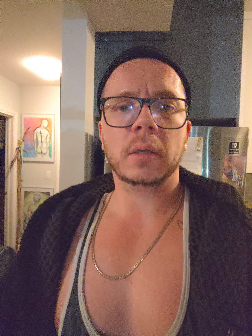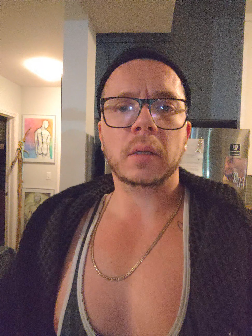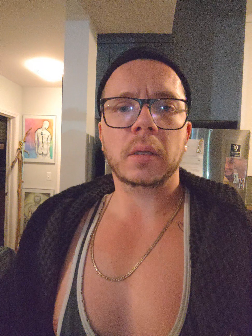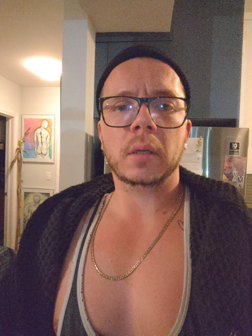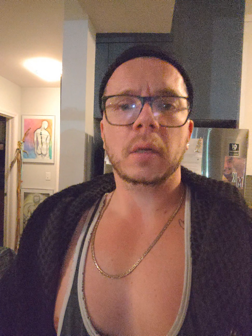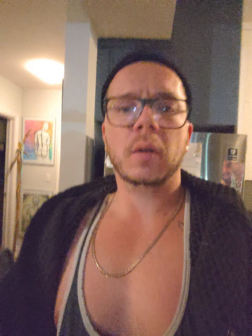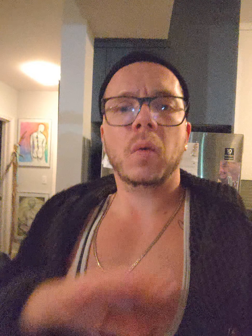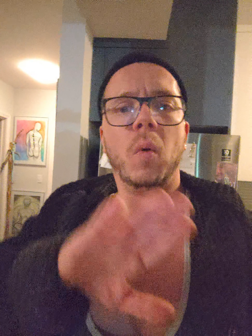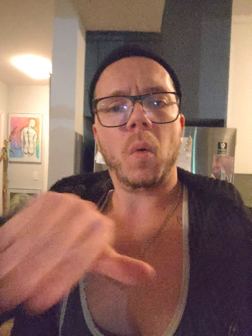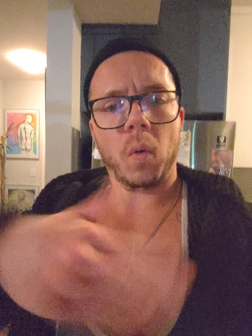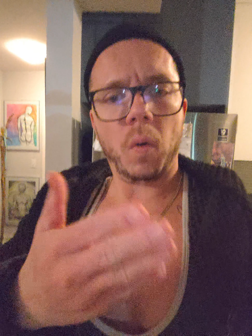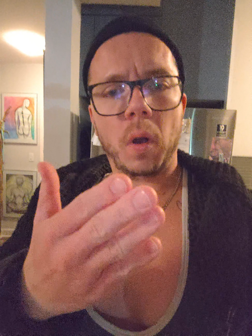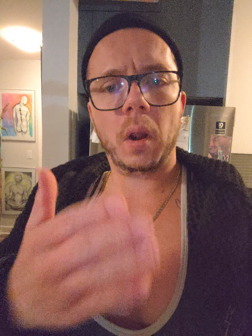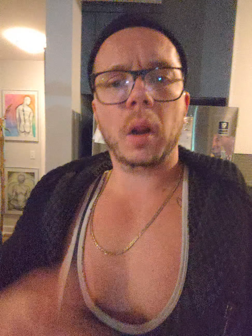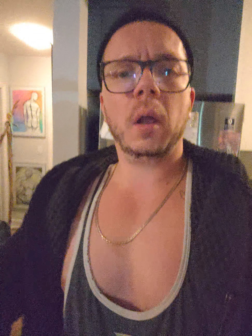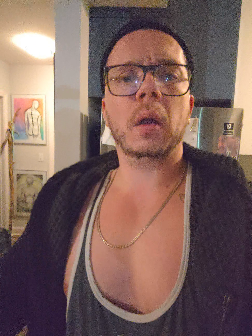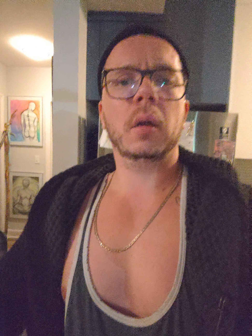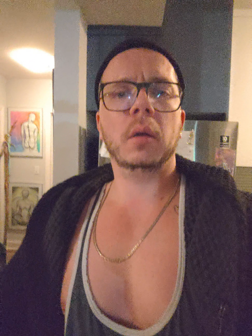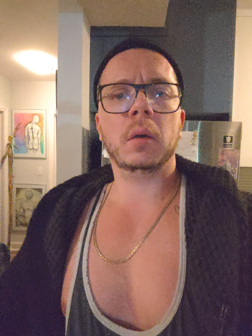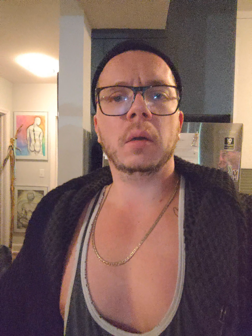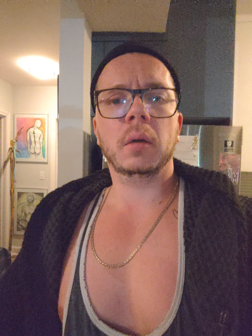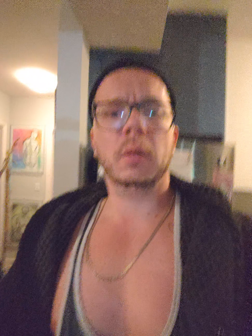all